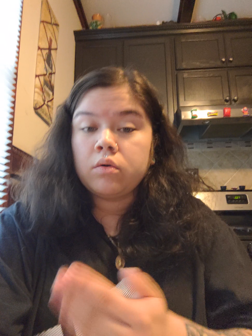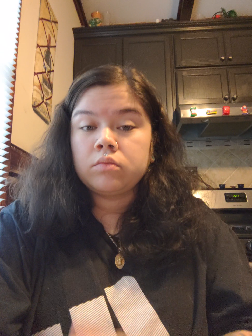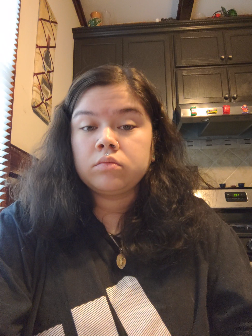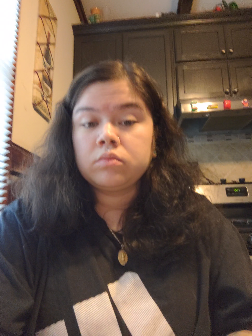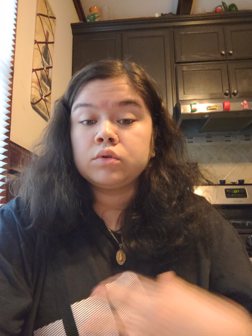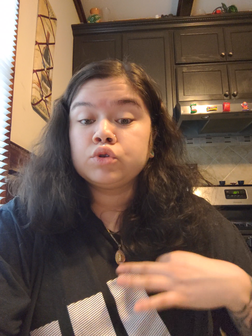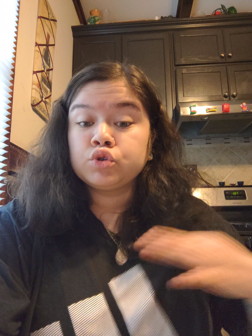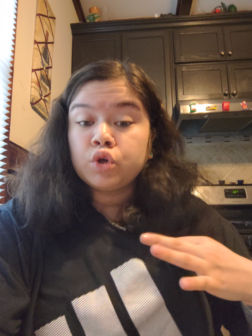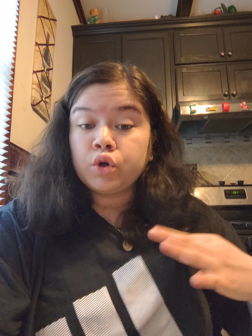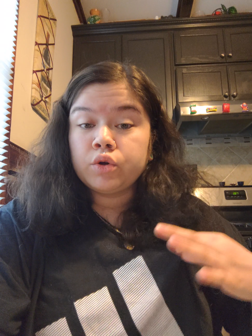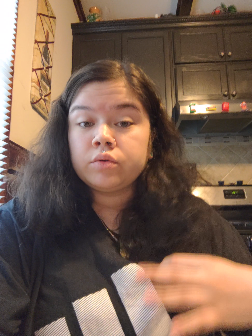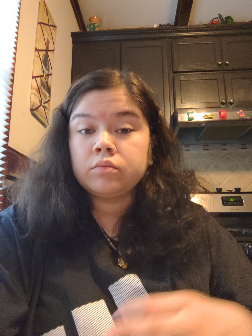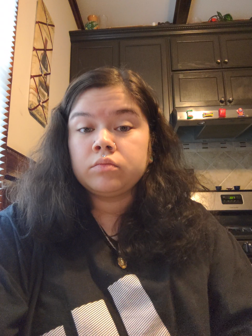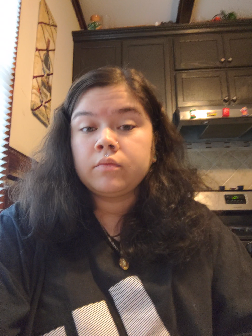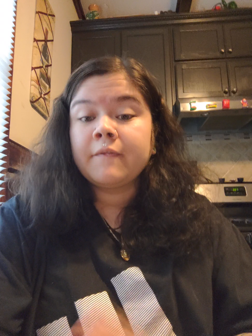shirt